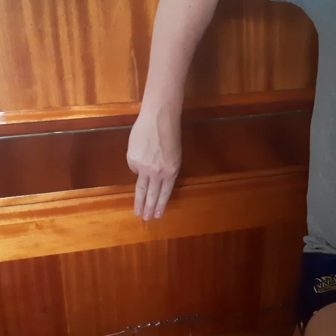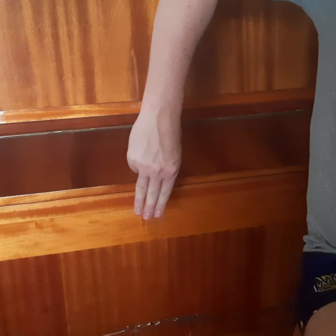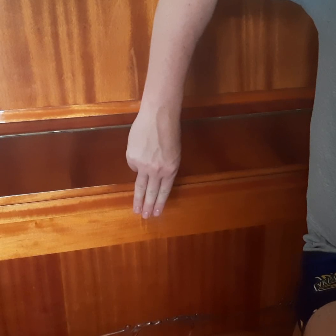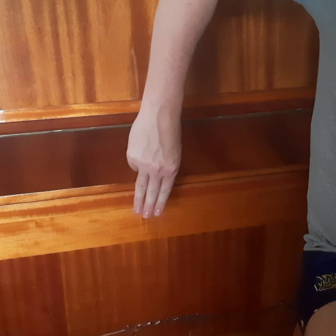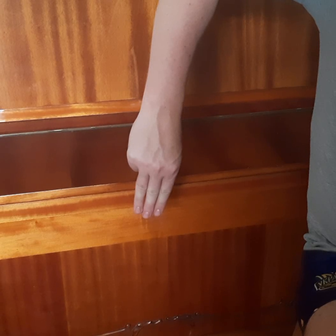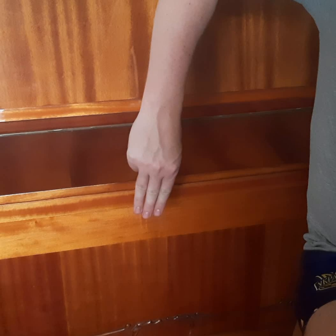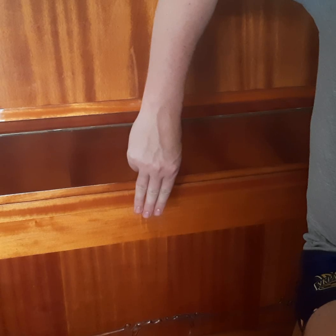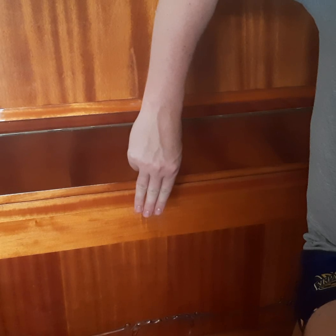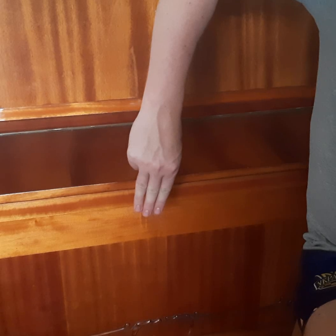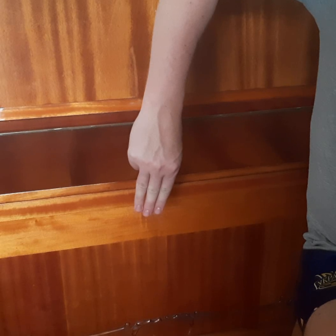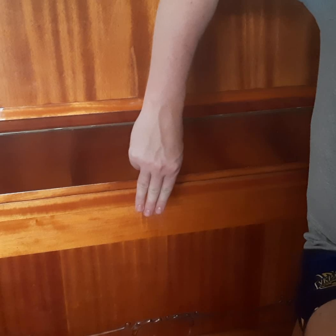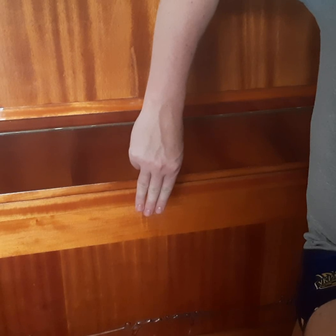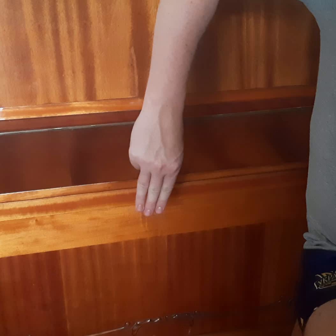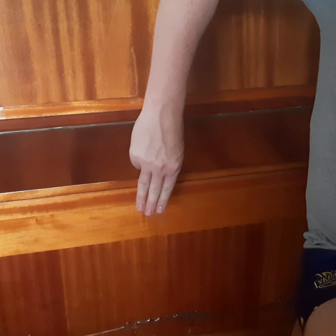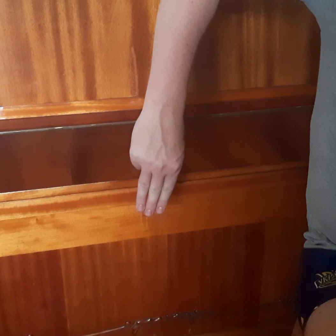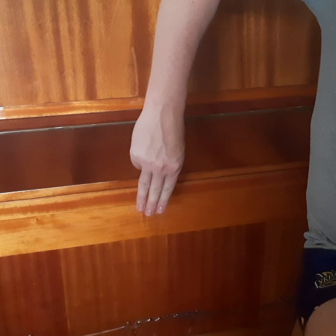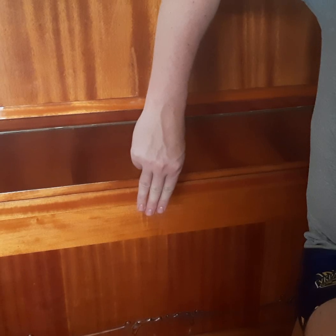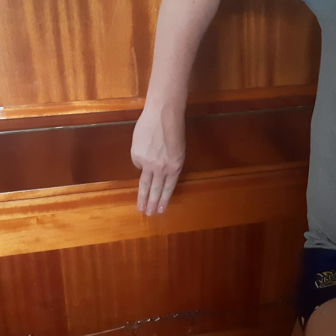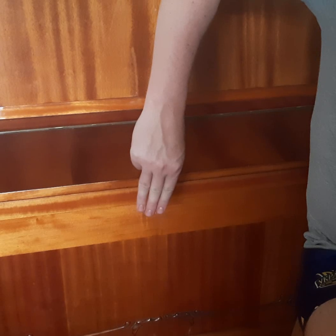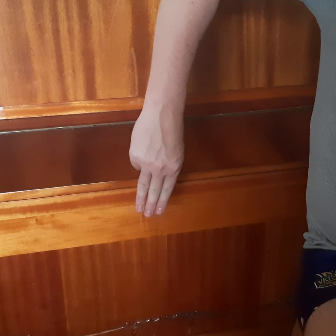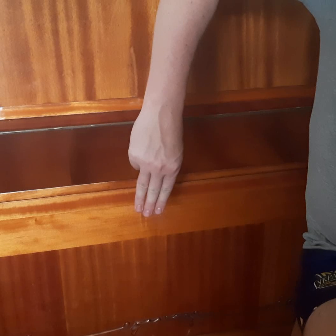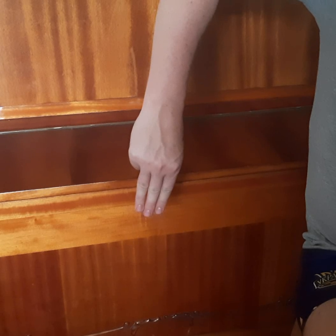Т